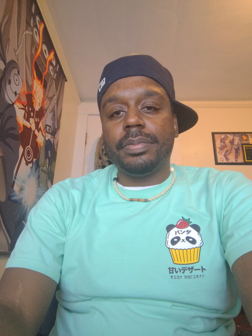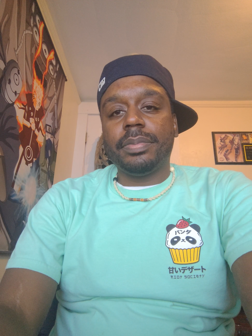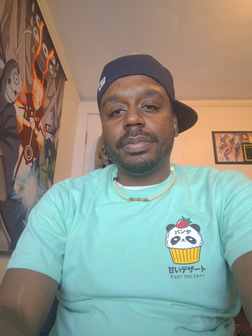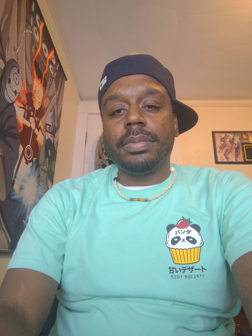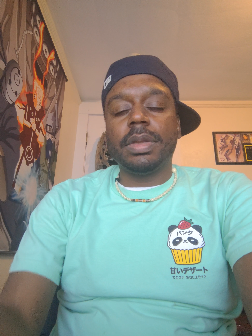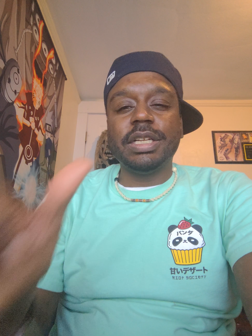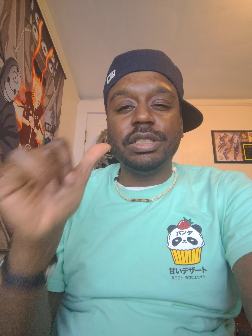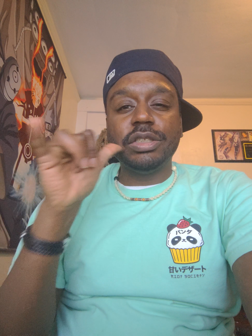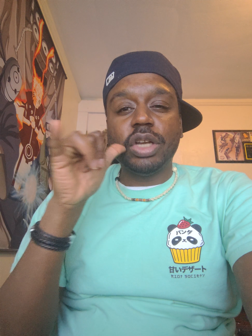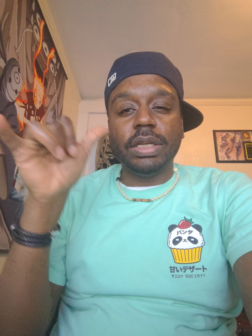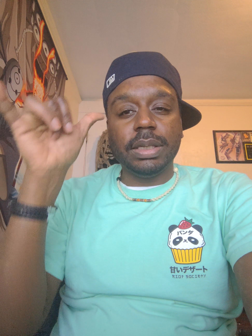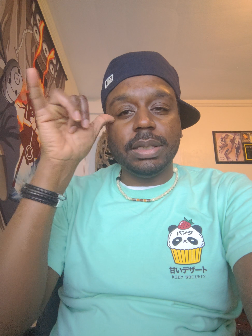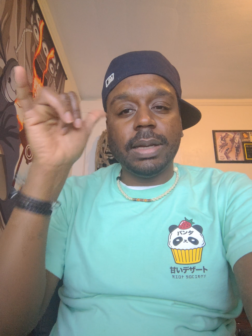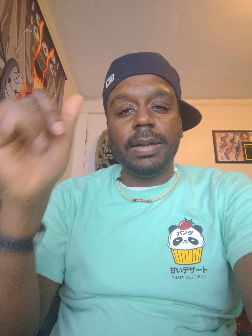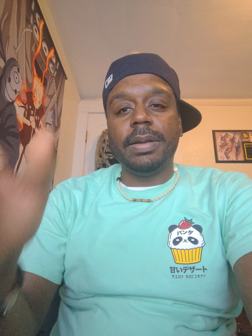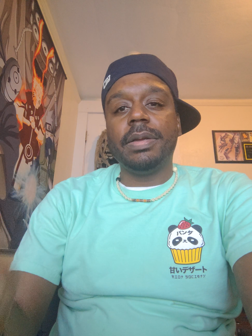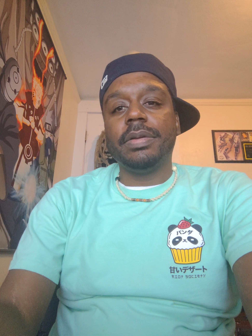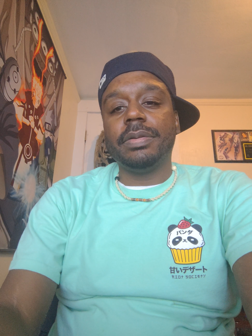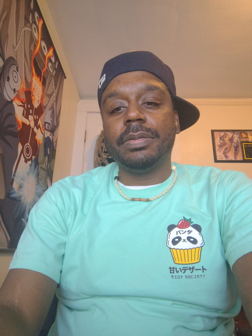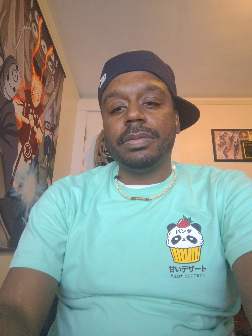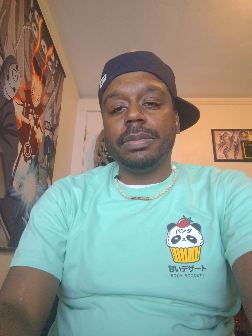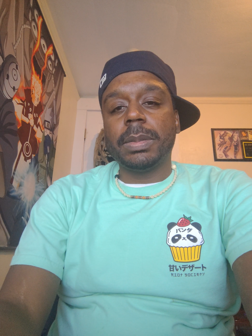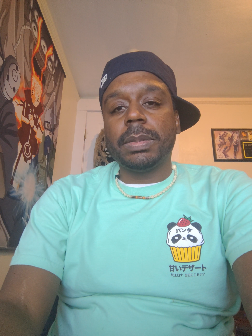yesterday